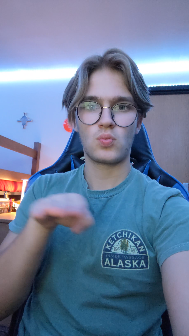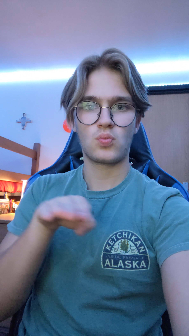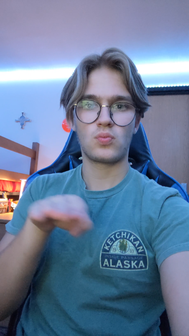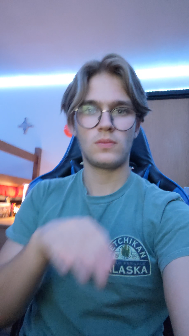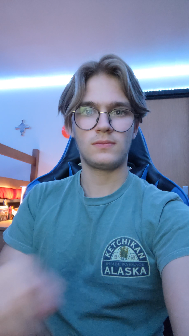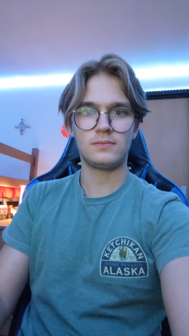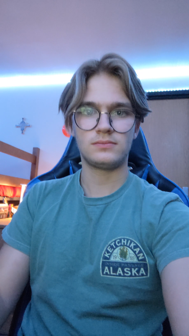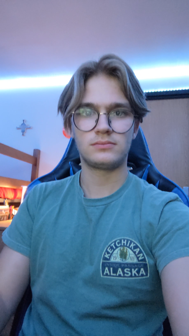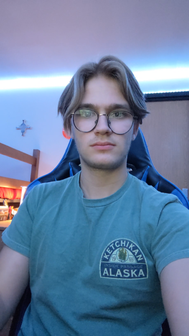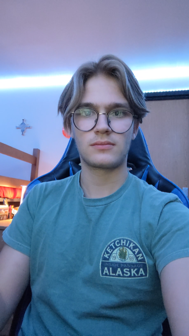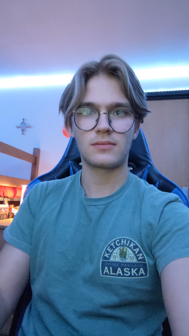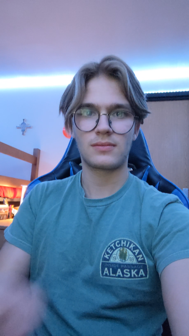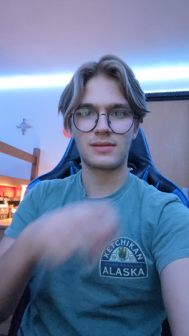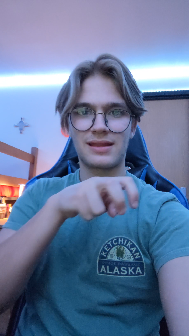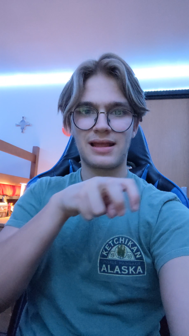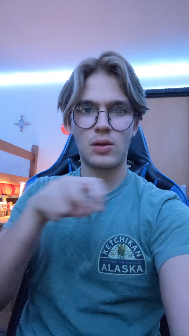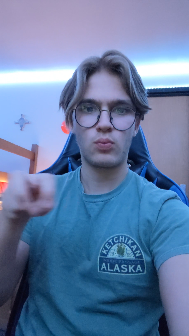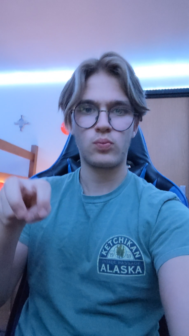couch